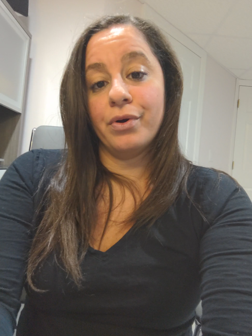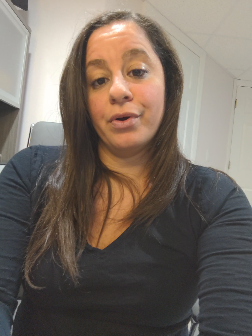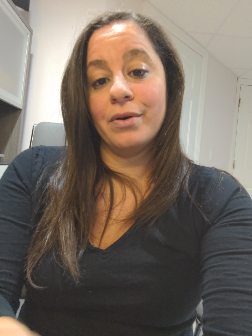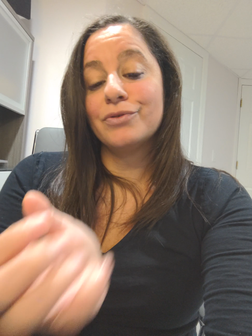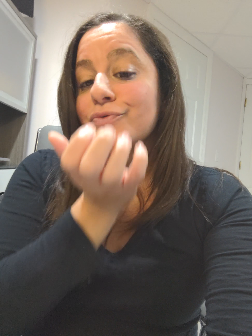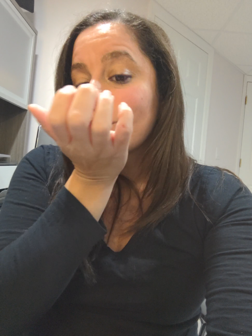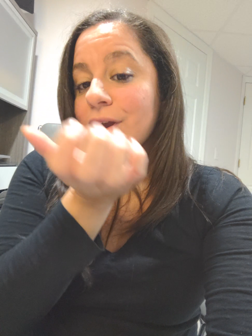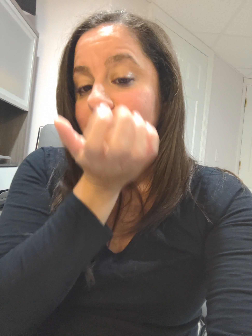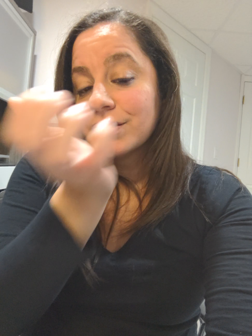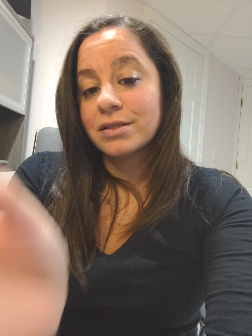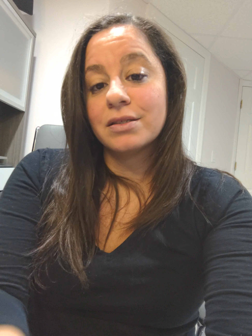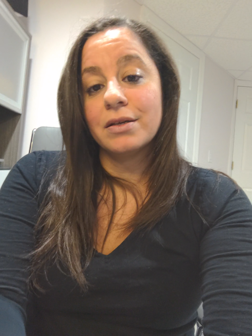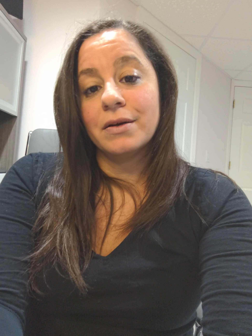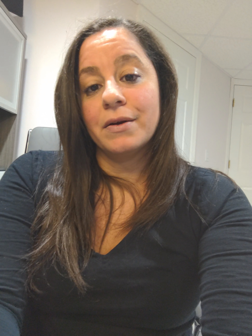grass